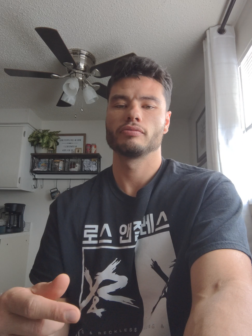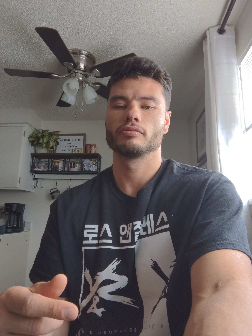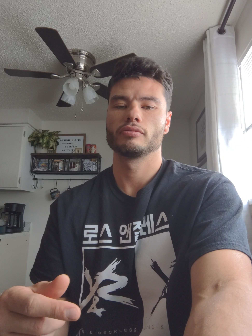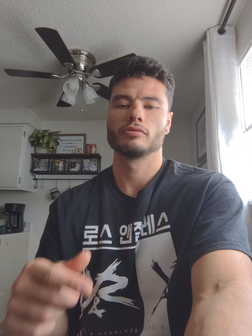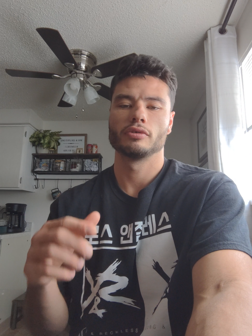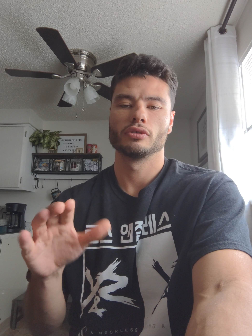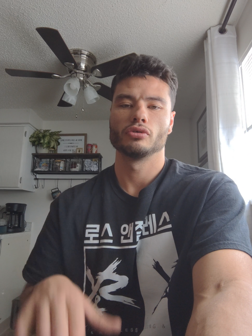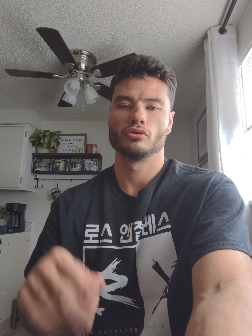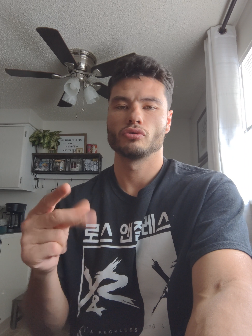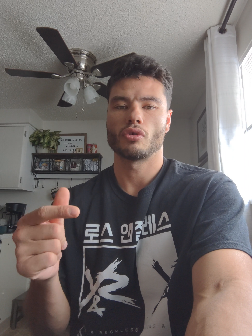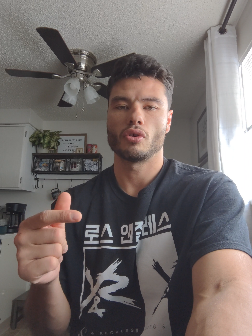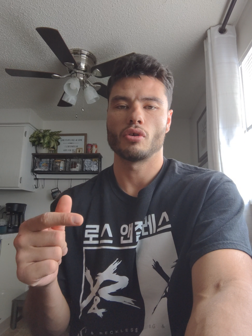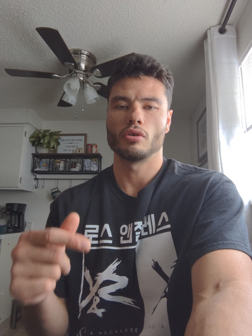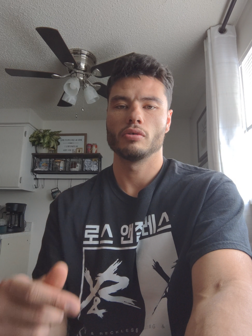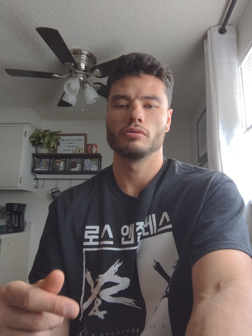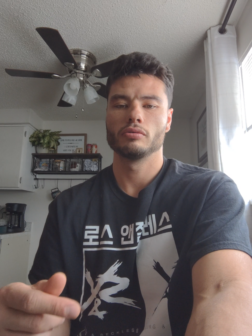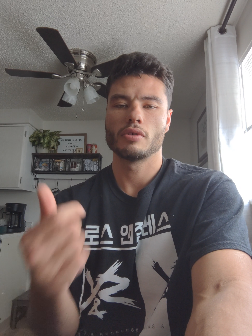dog